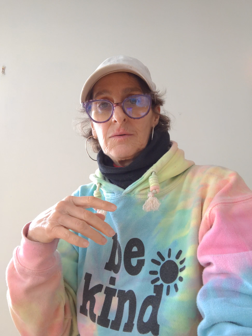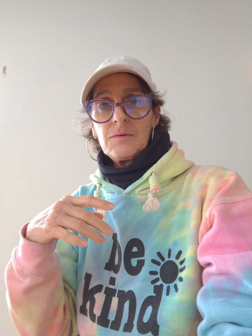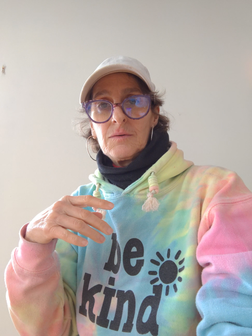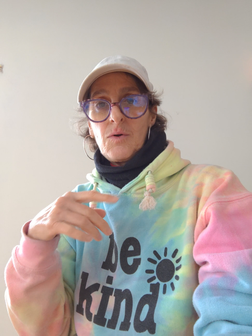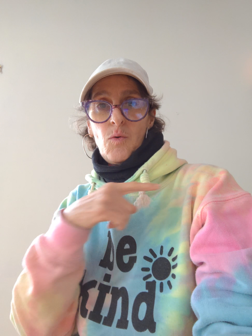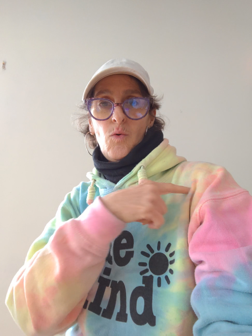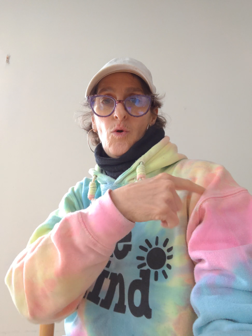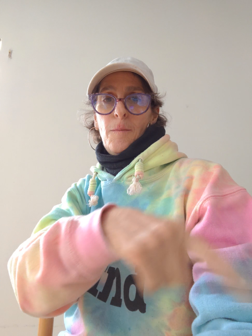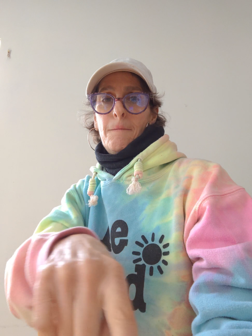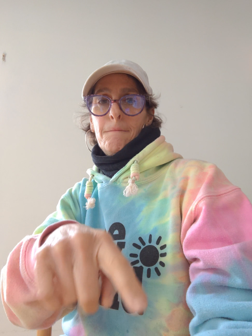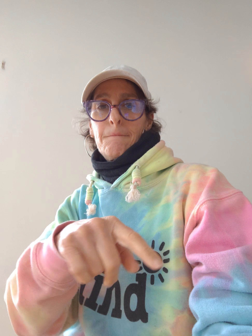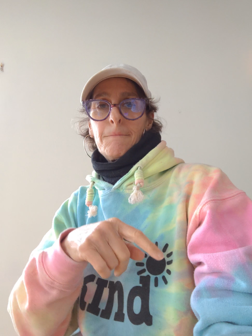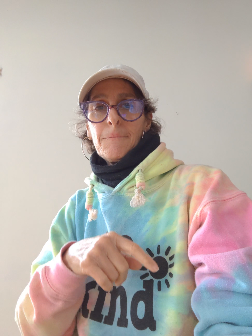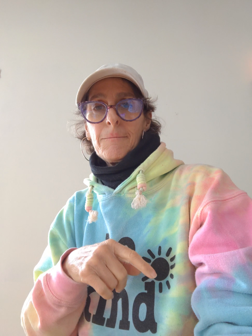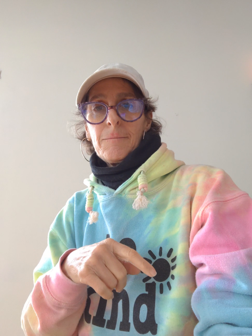arm